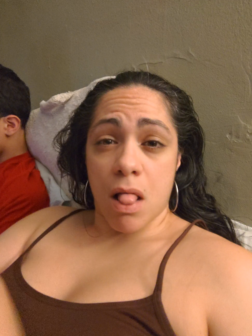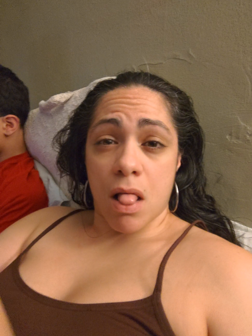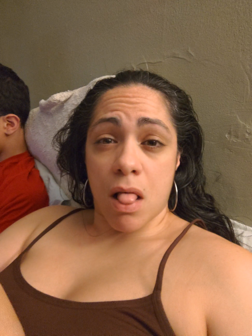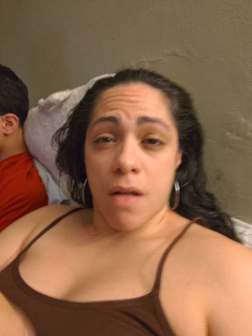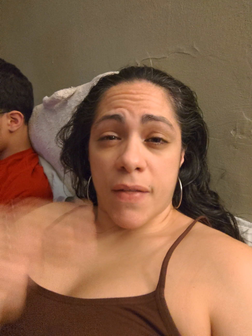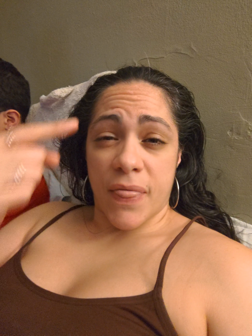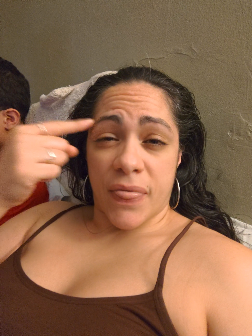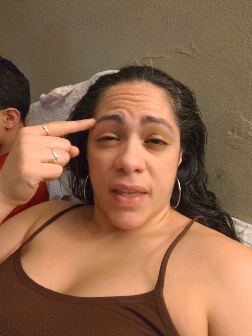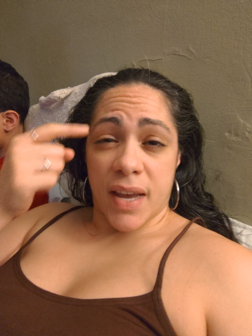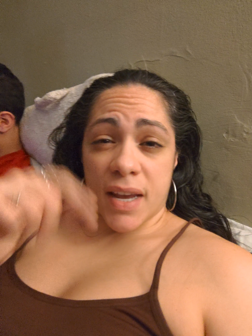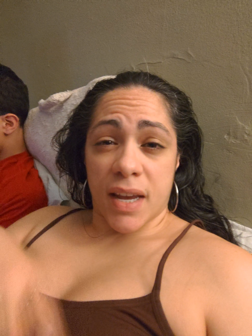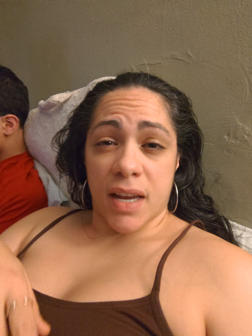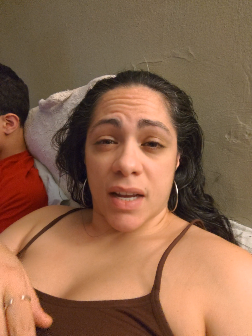think